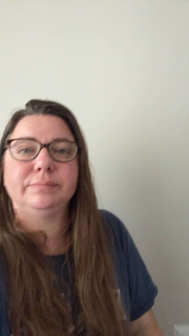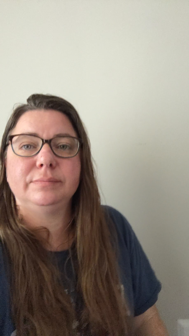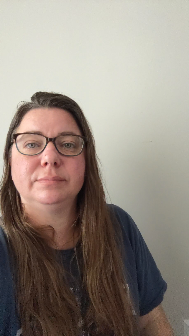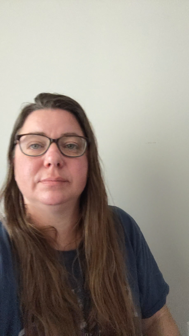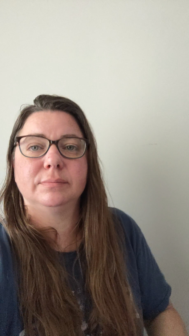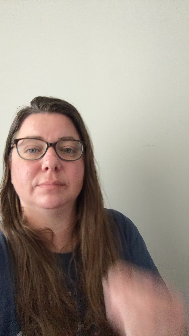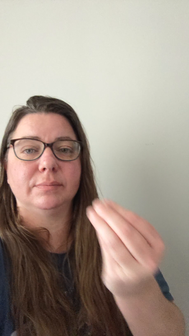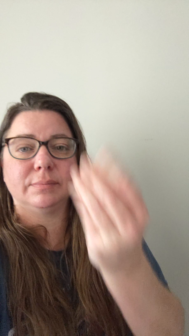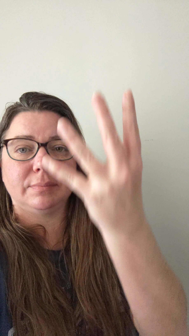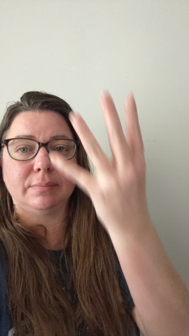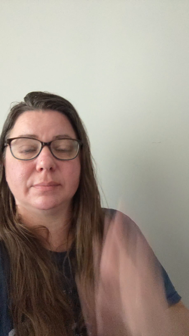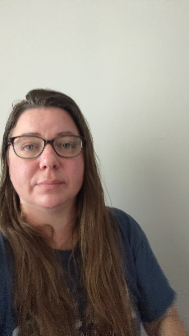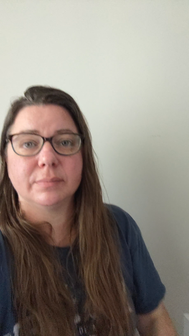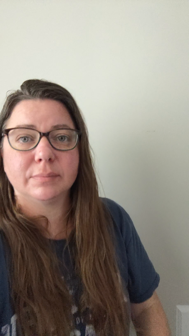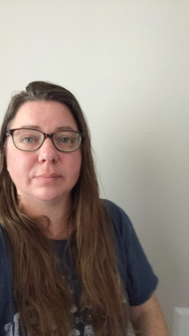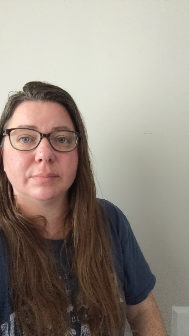plants